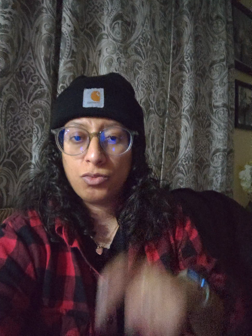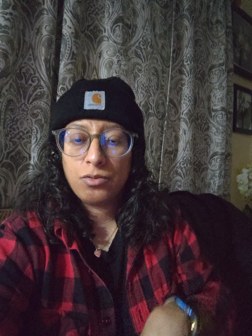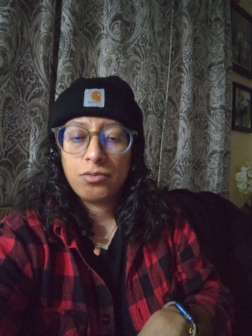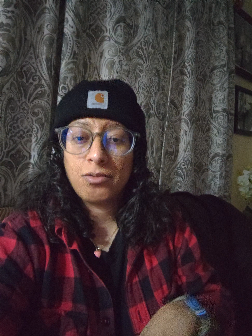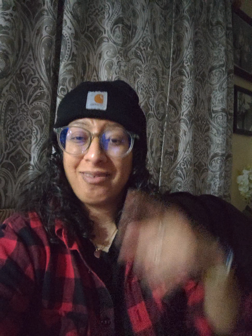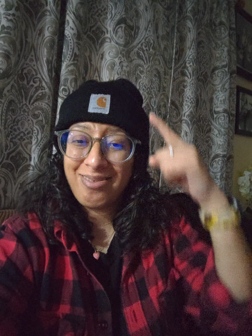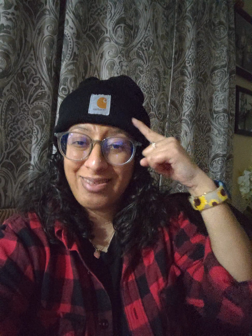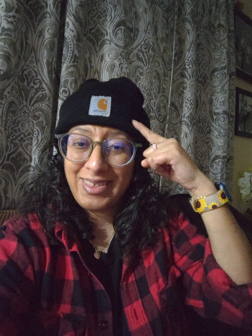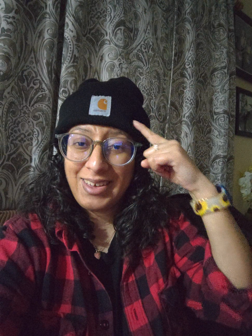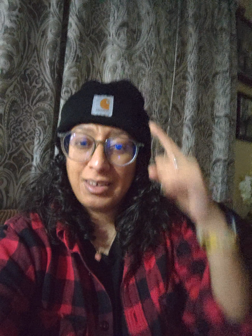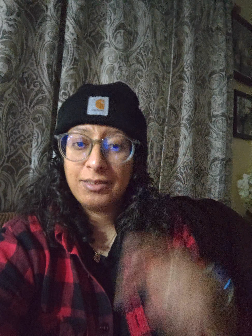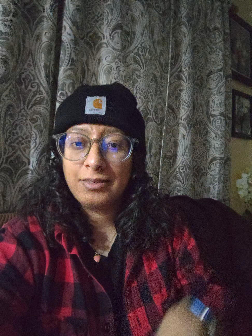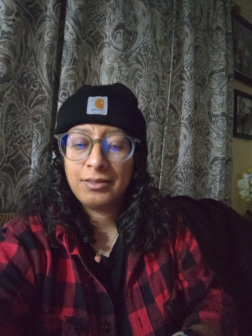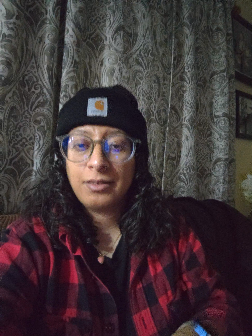think